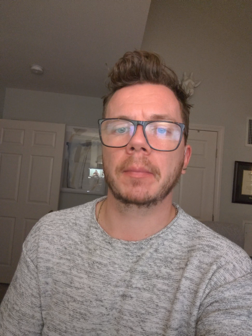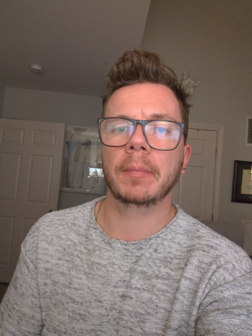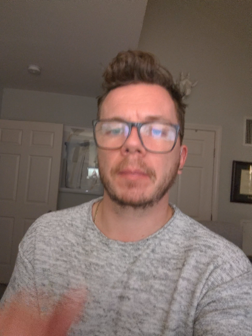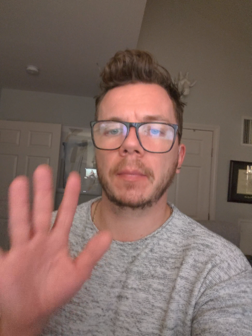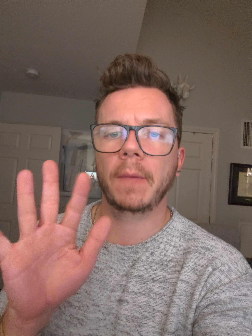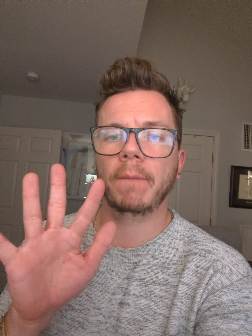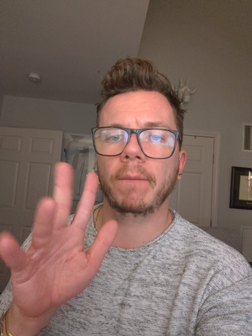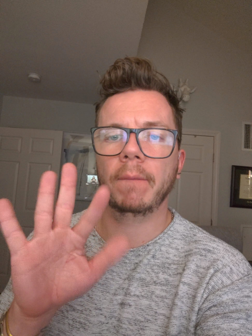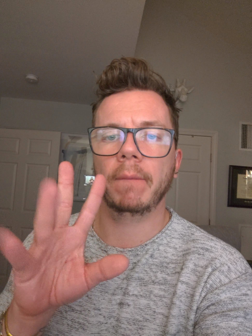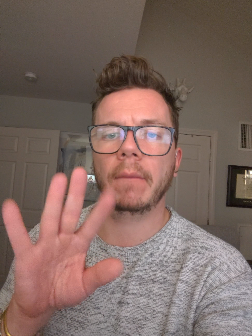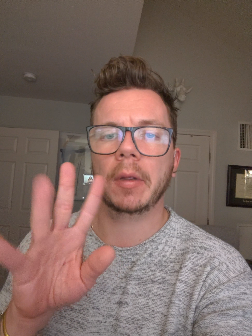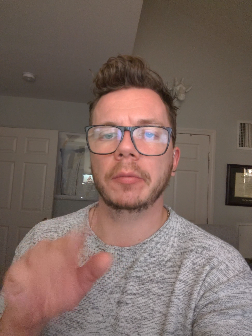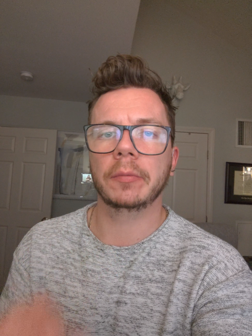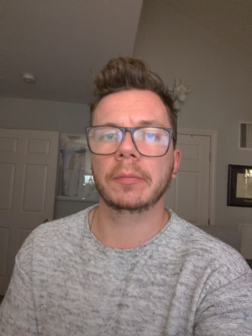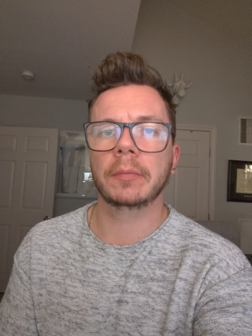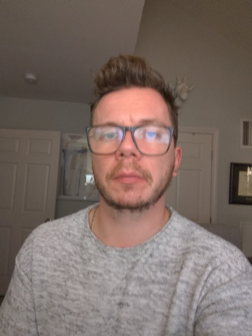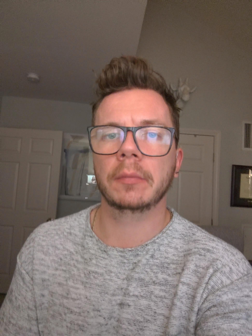finger